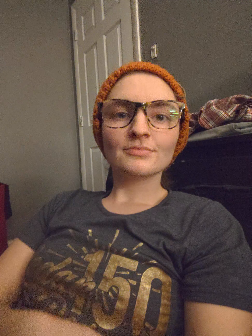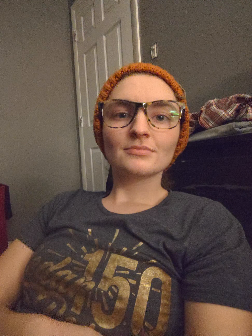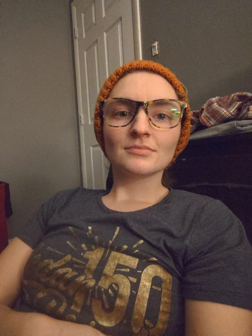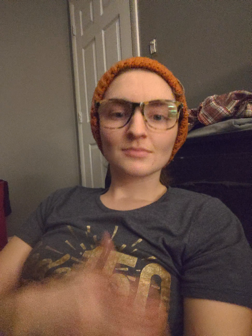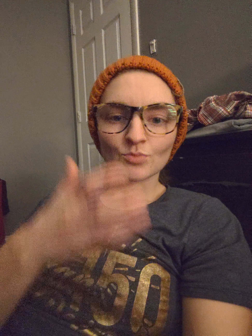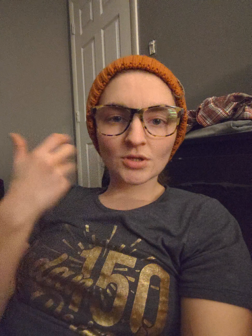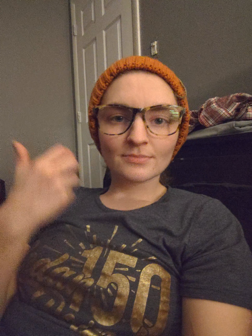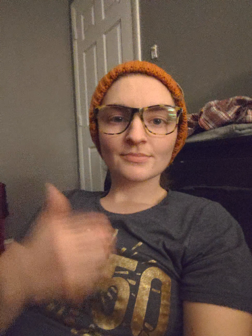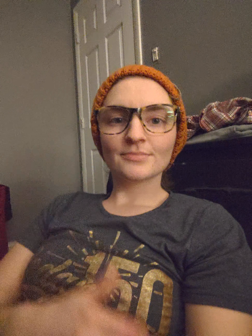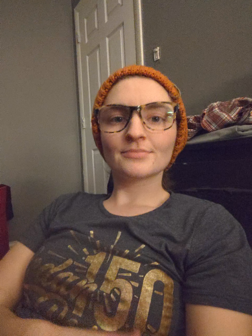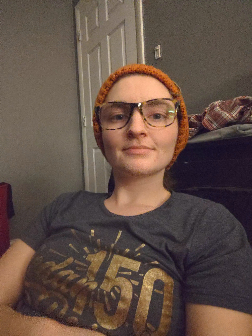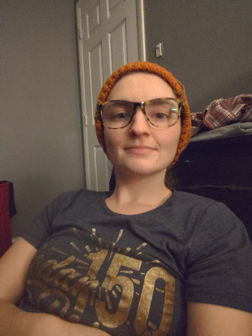tiger